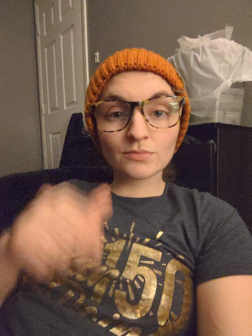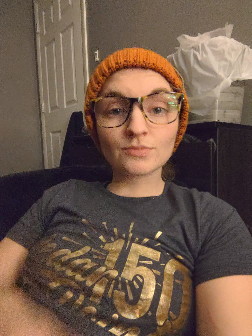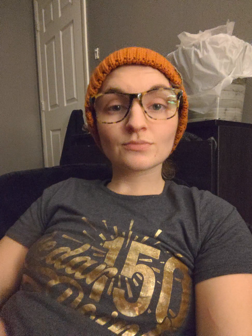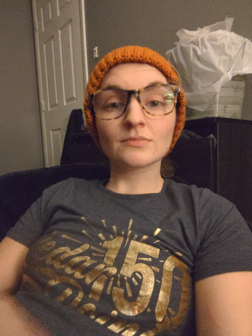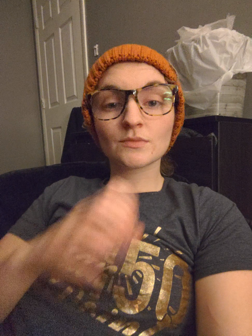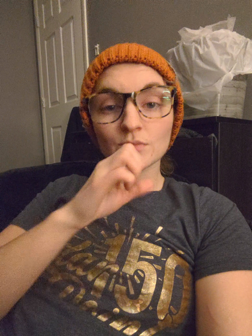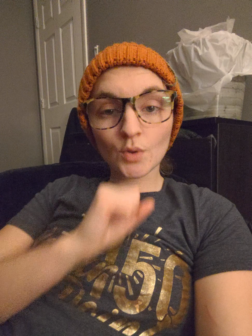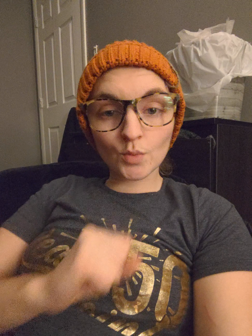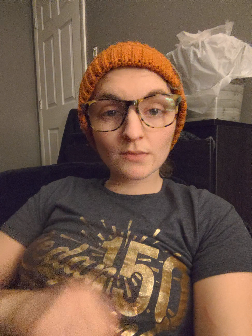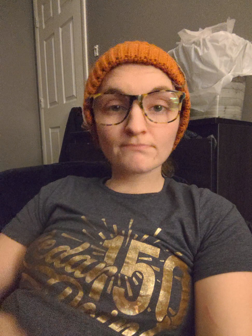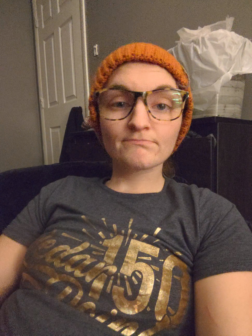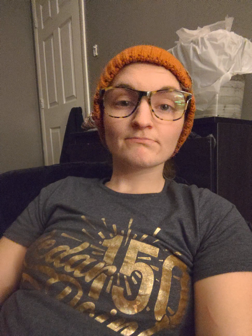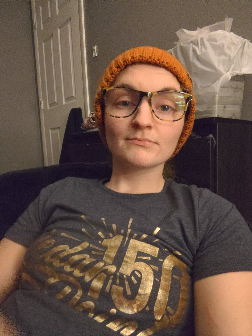old